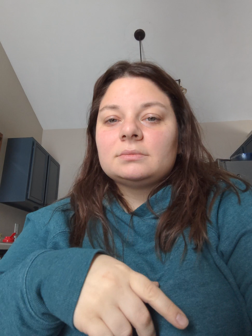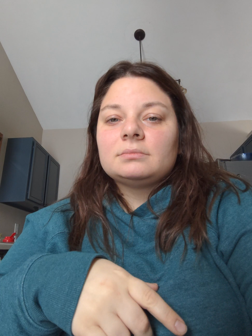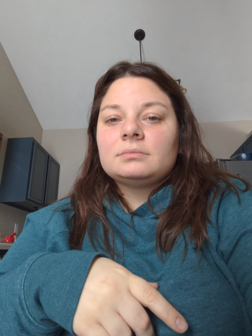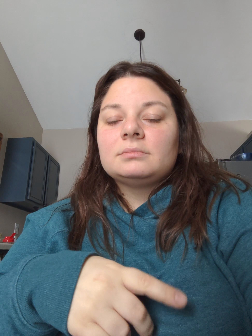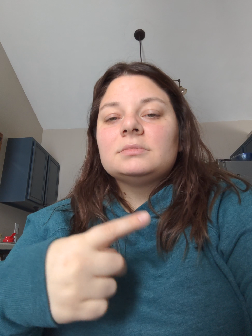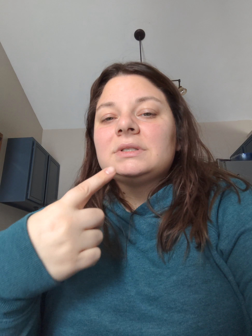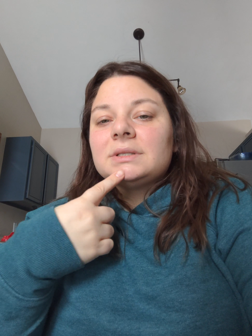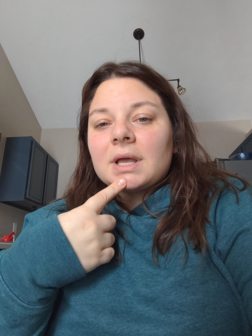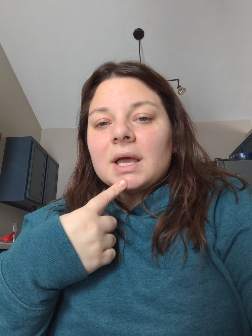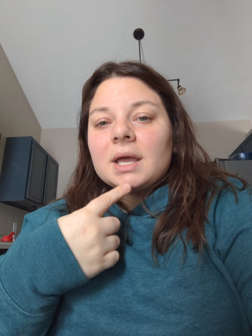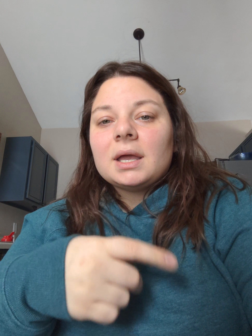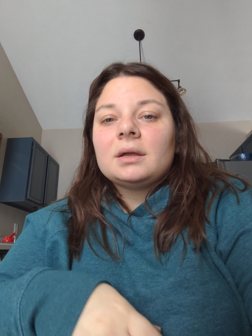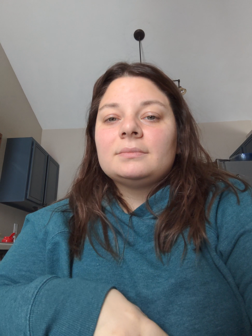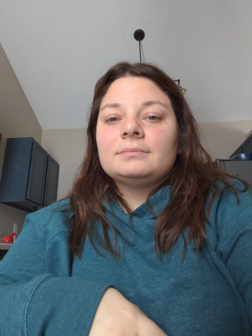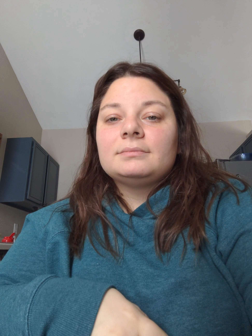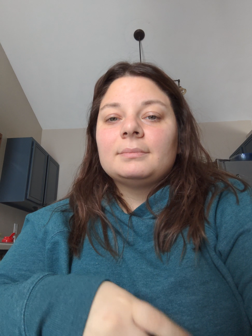say